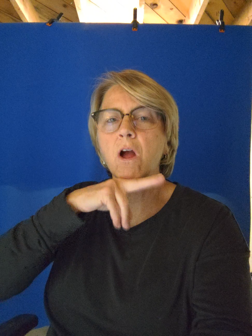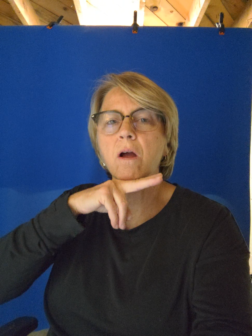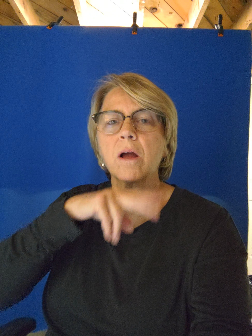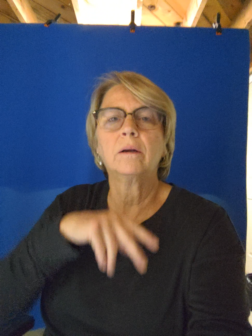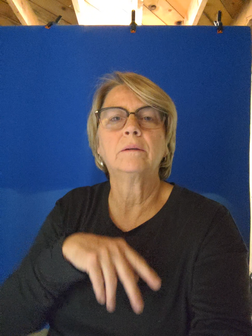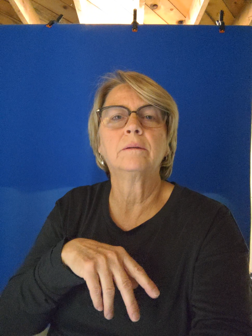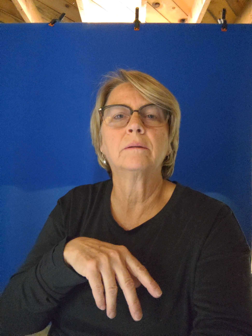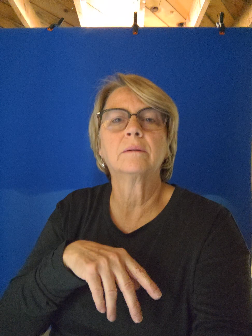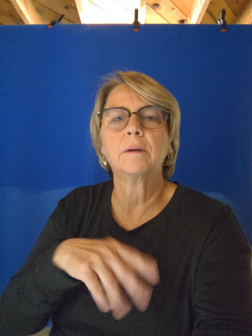frog